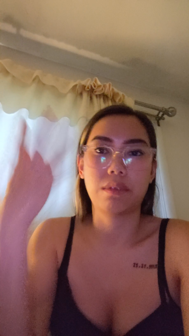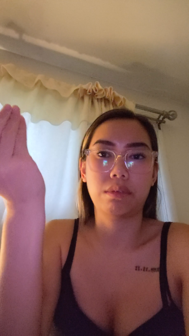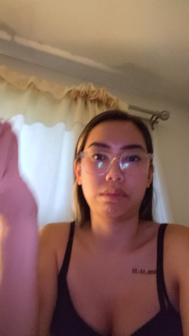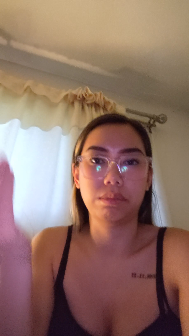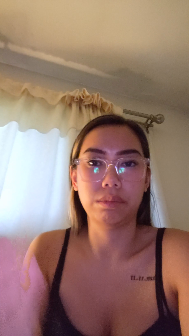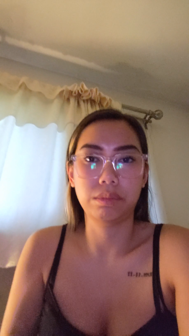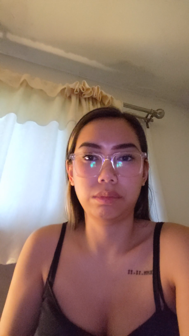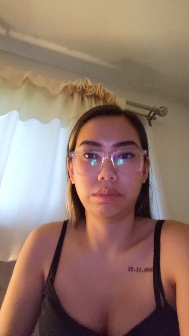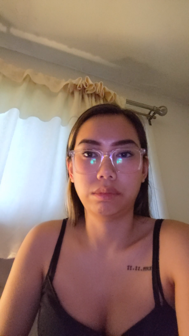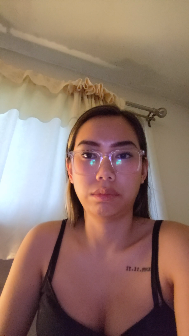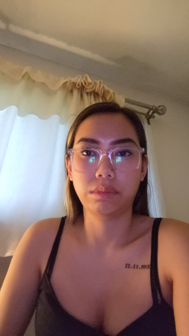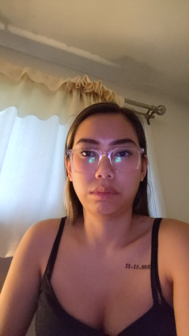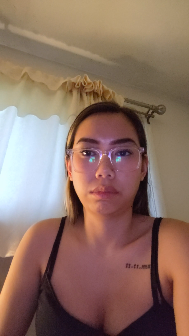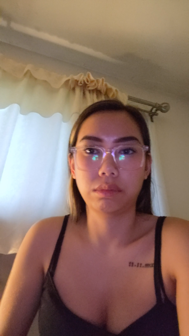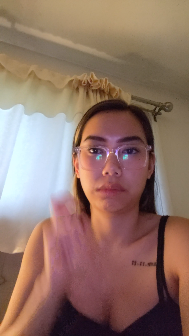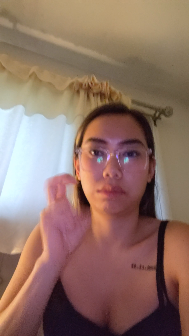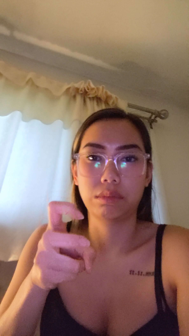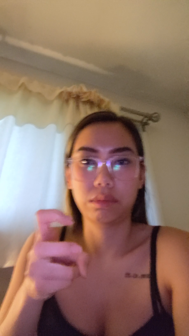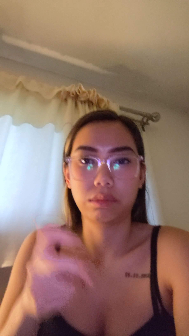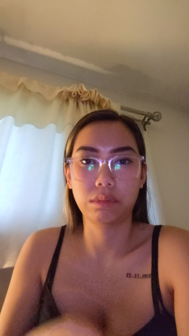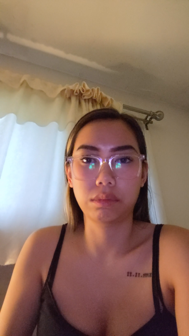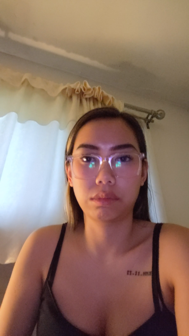hard